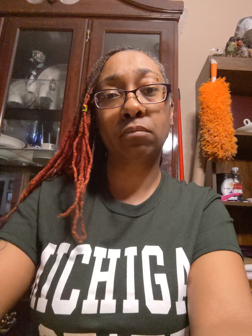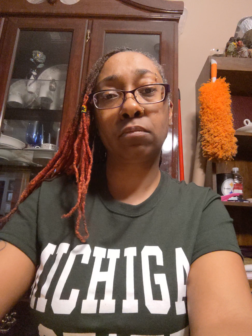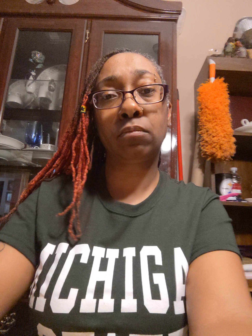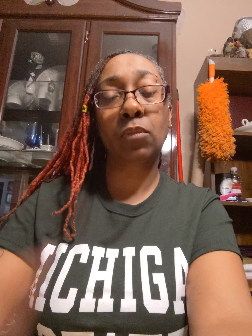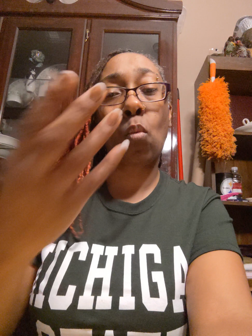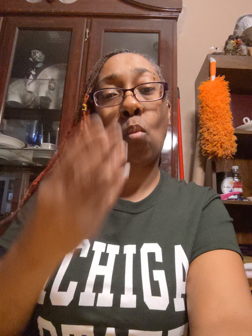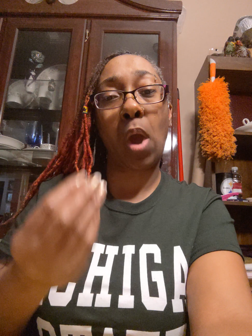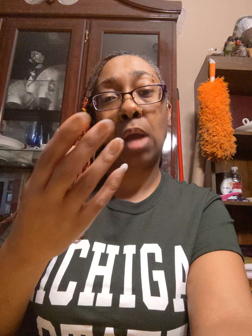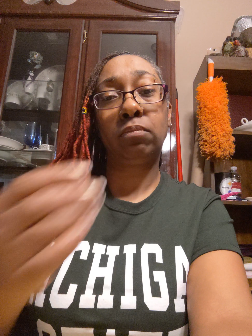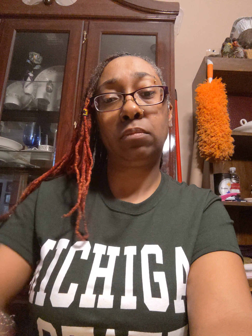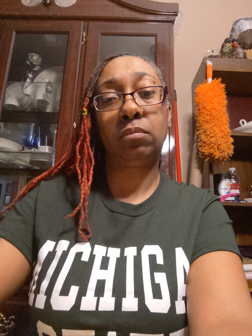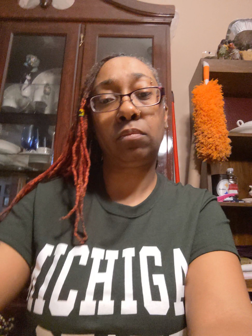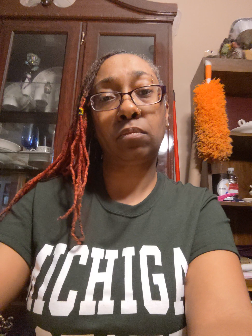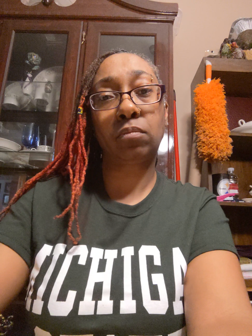wet